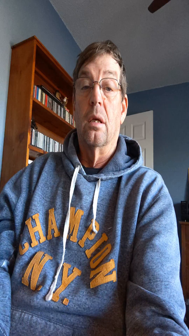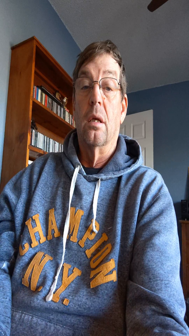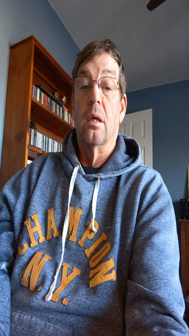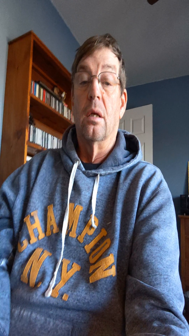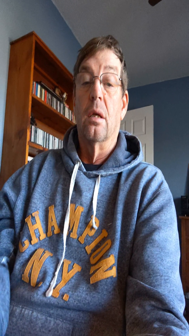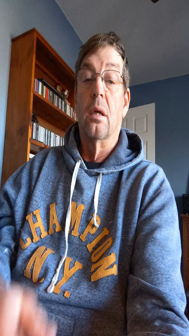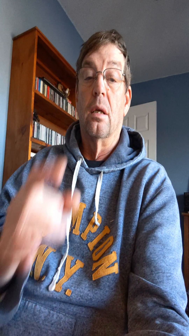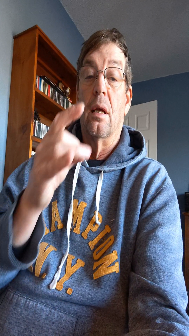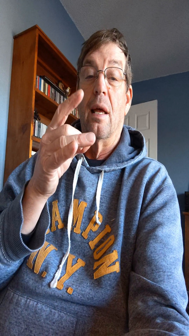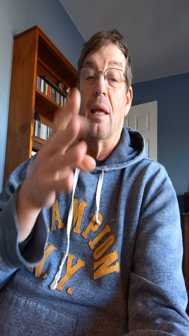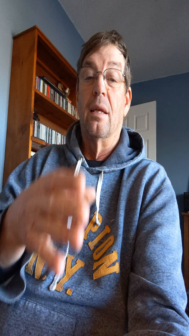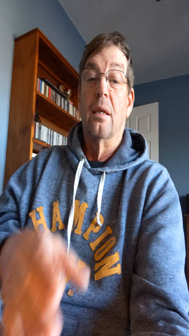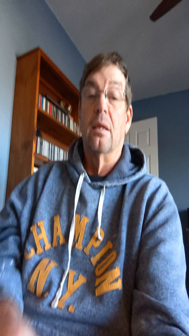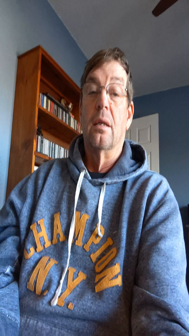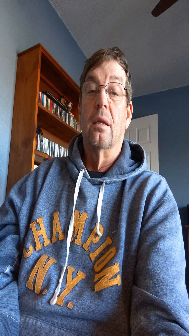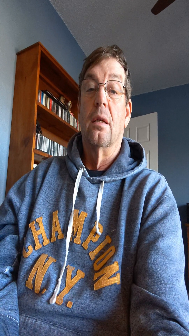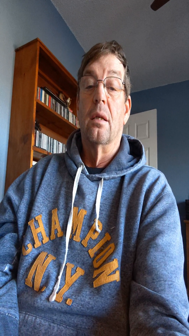hate